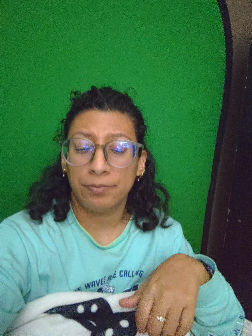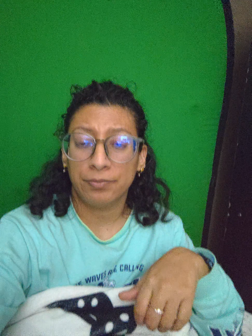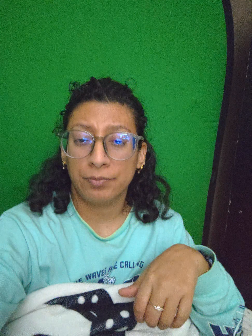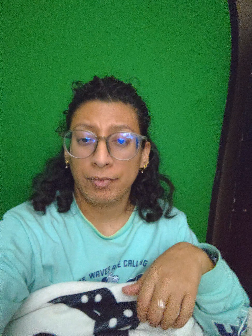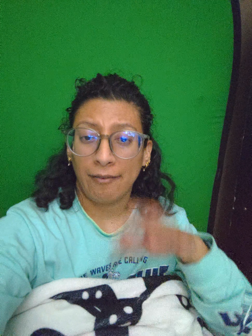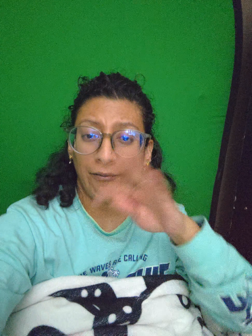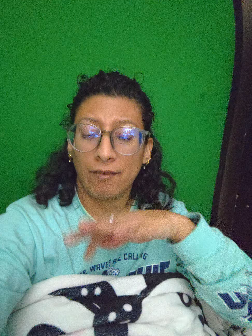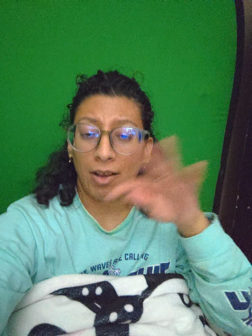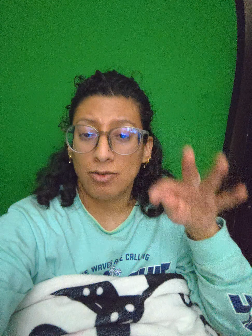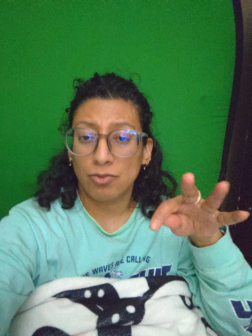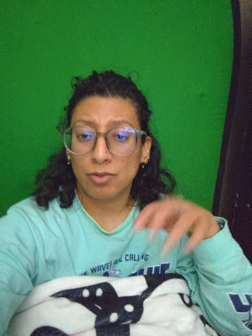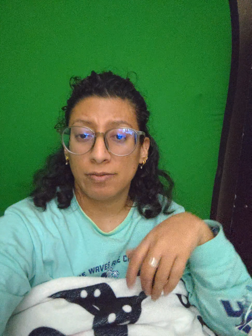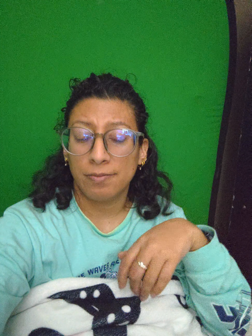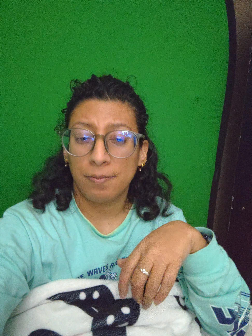french fries